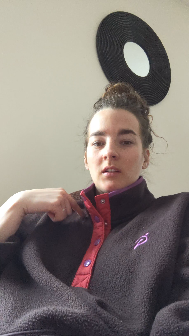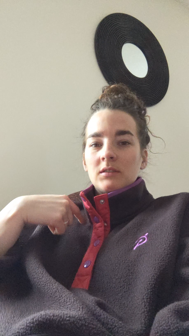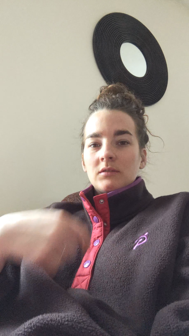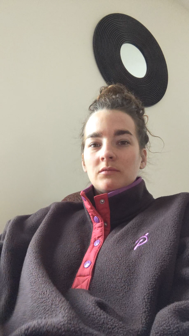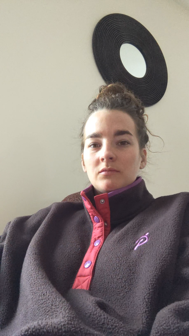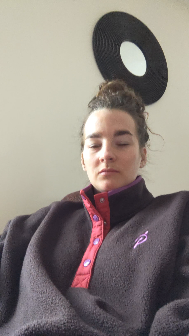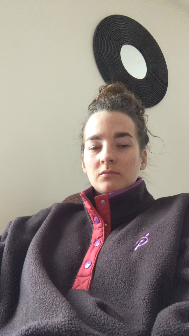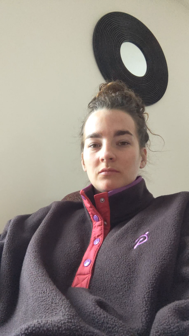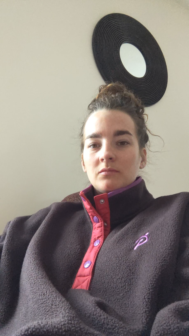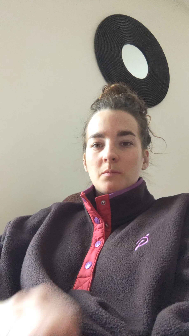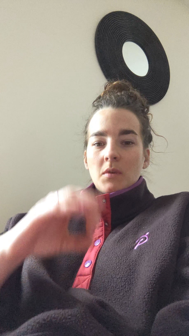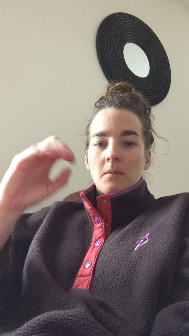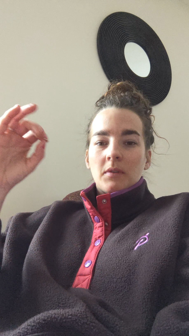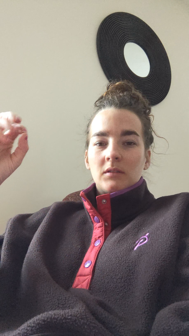bubbles